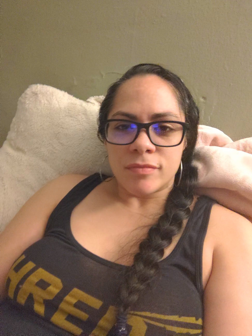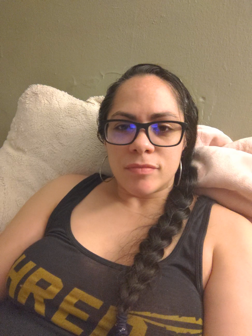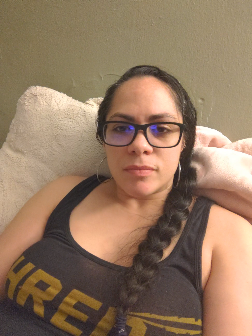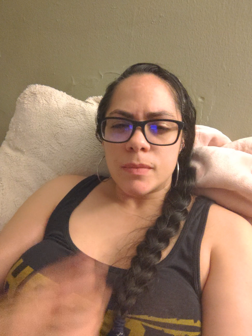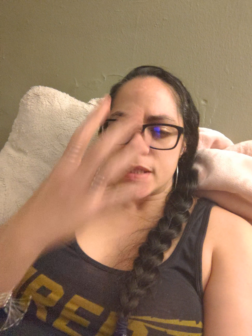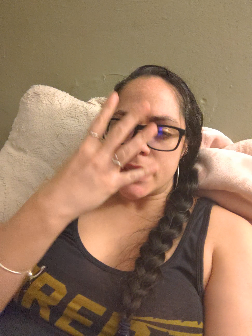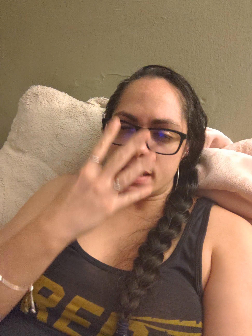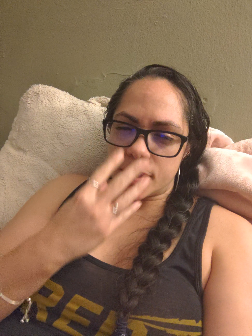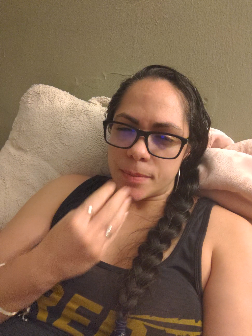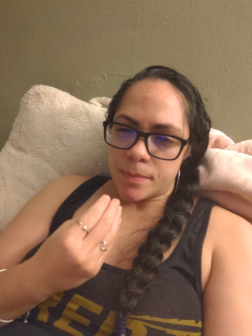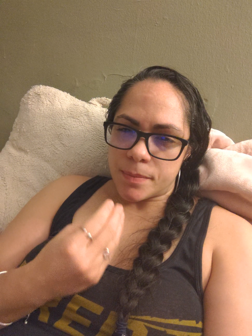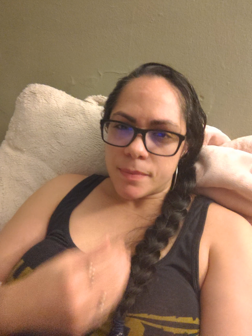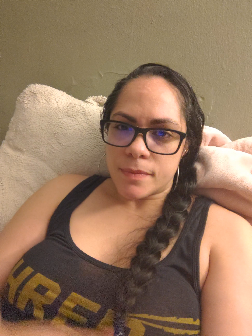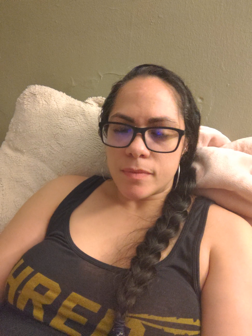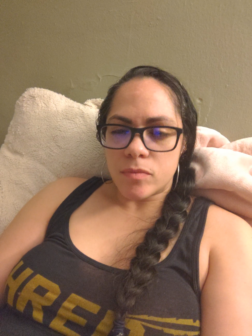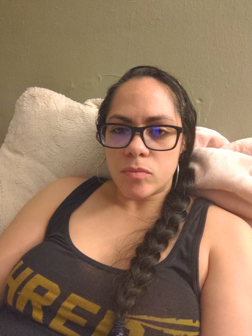sleep